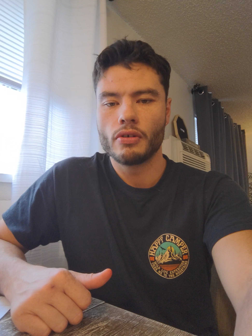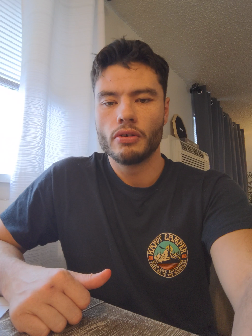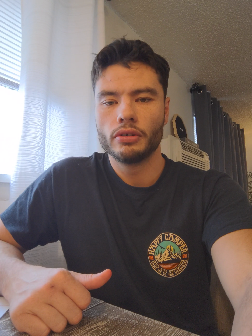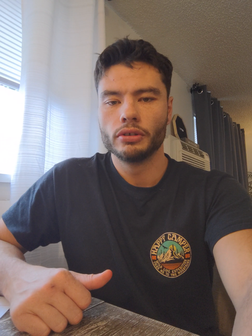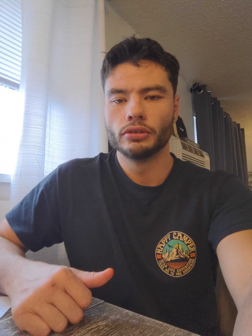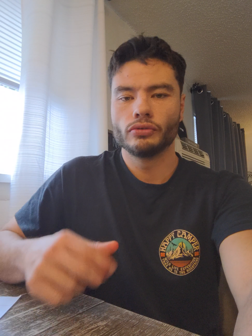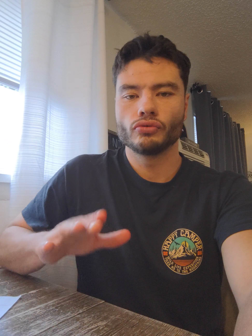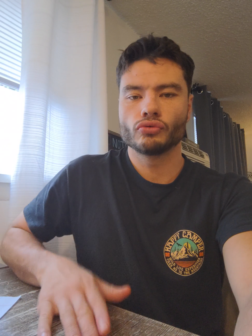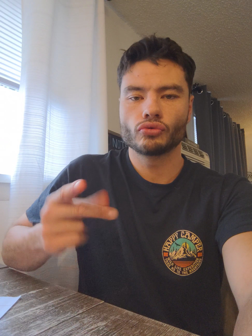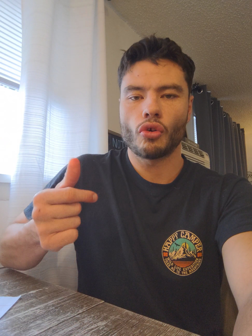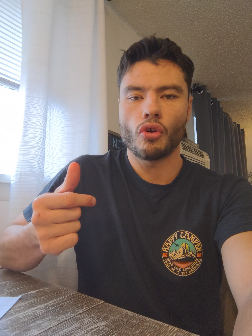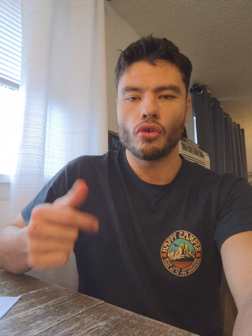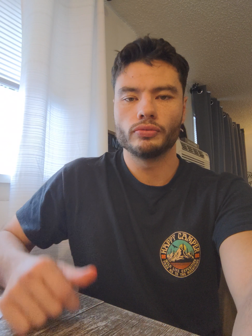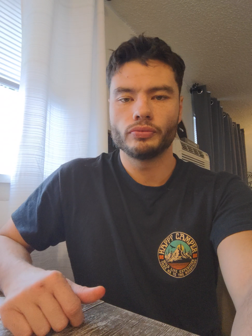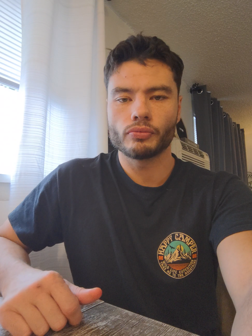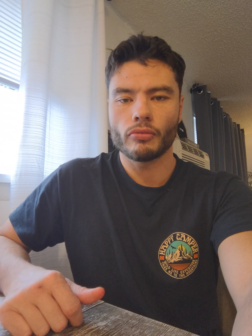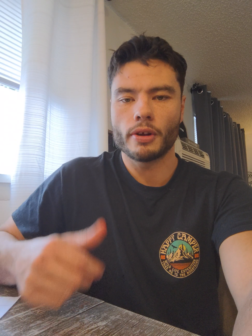dog